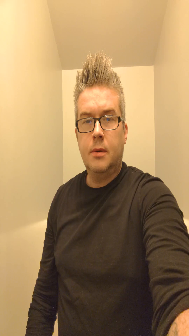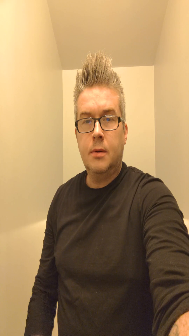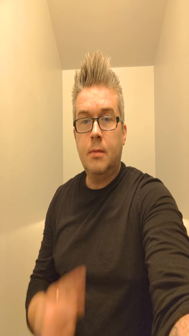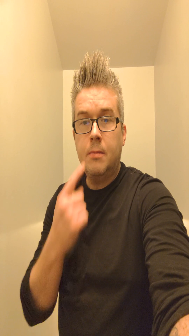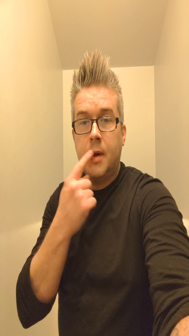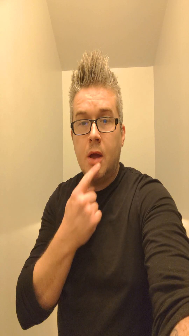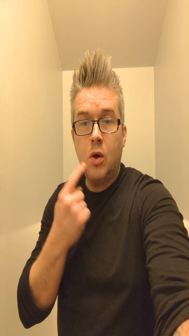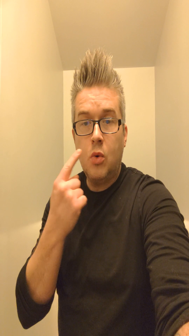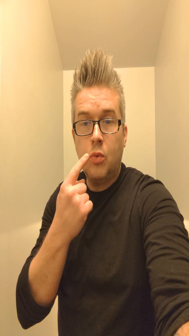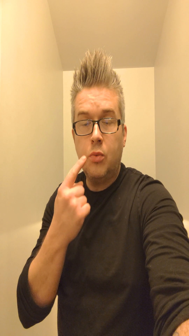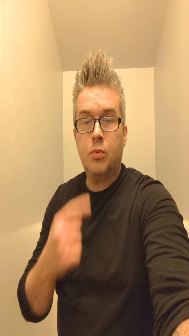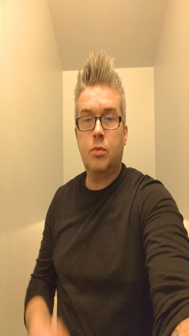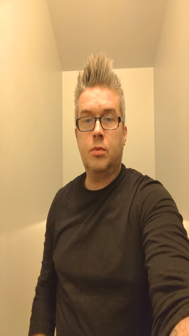mouth